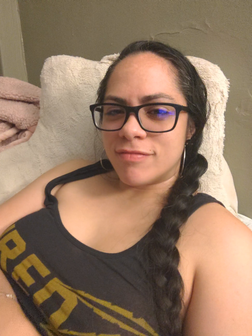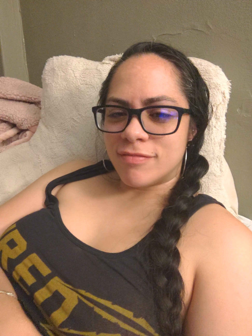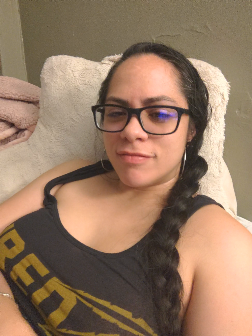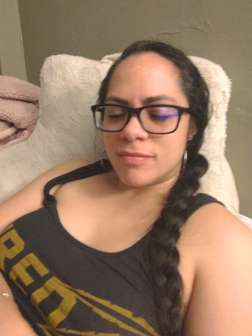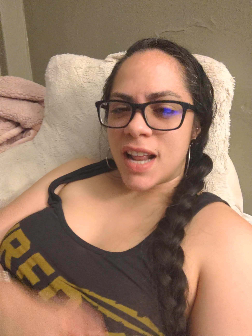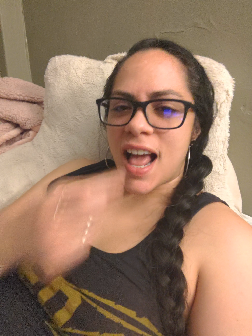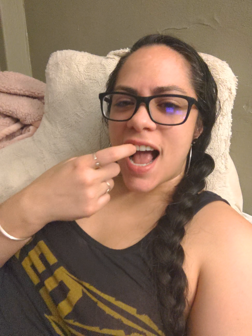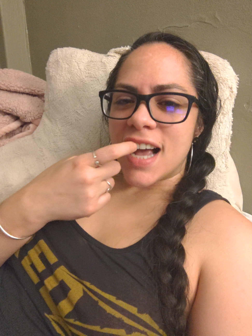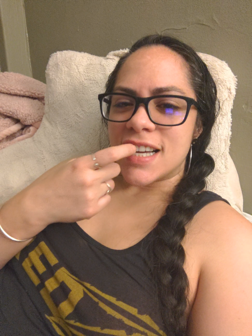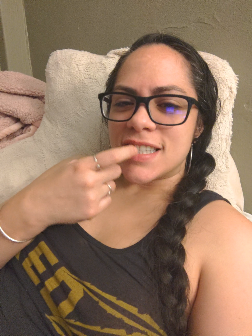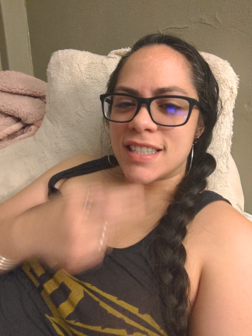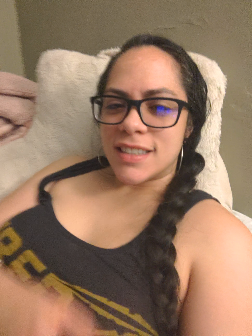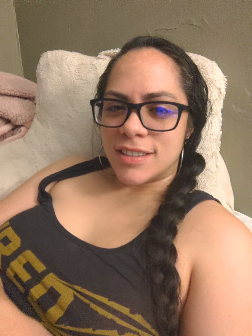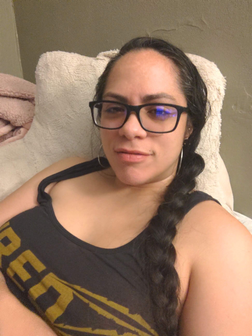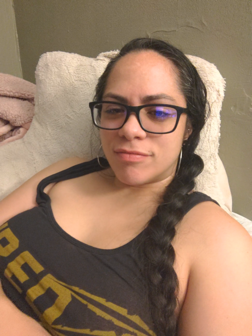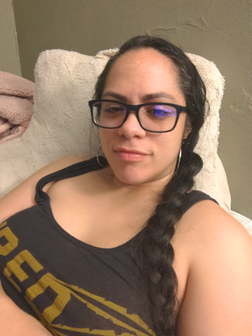window